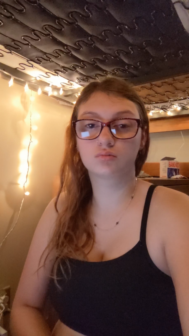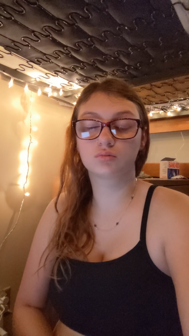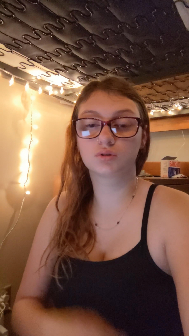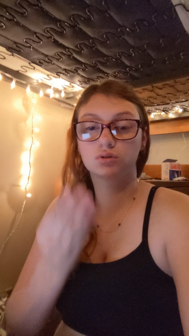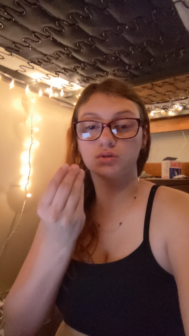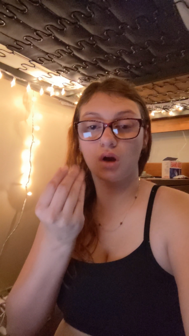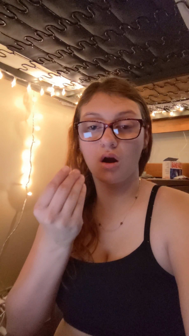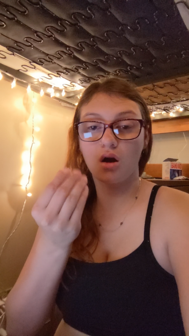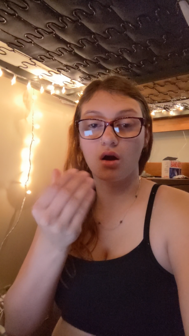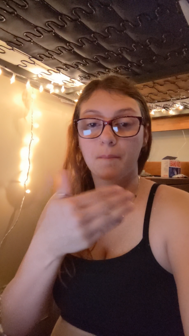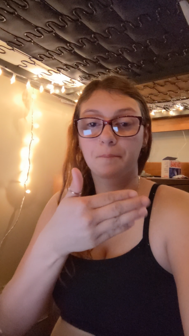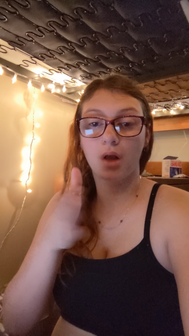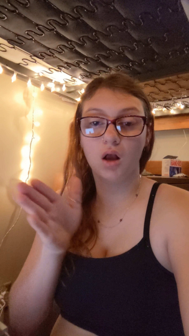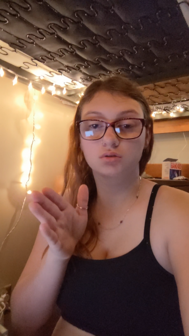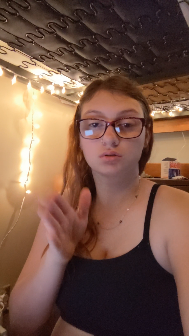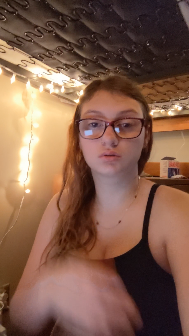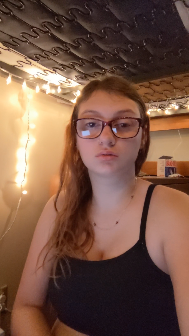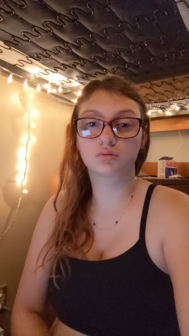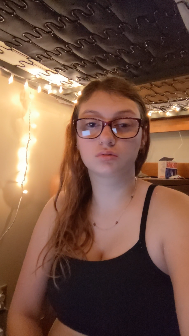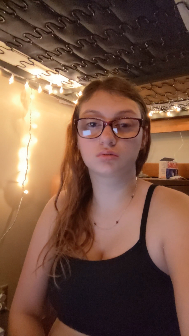sandbox